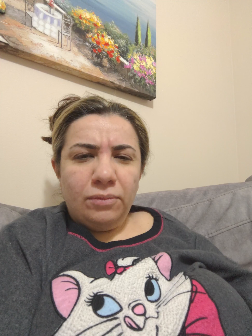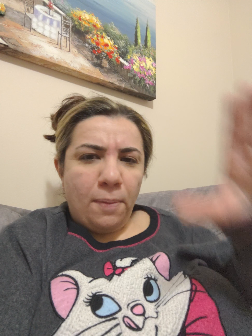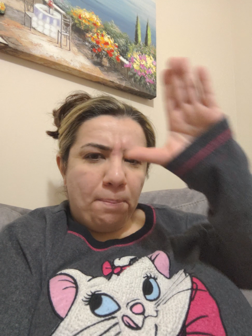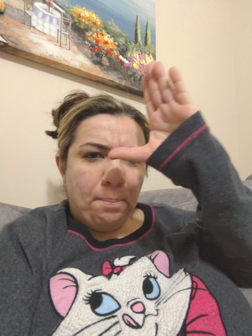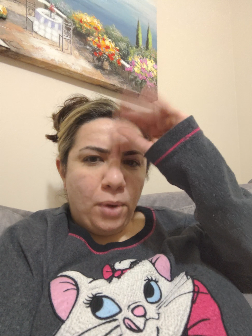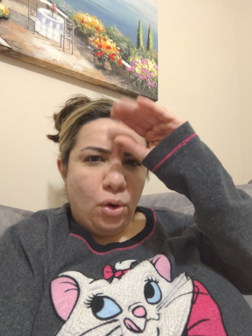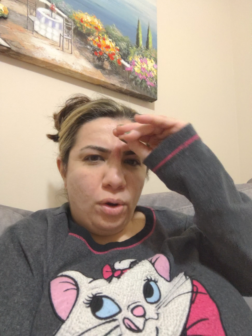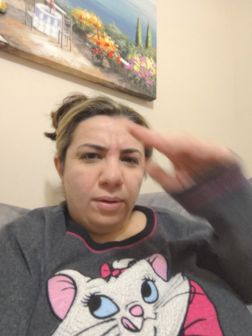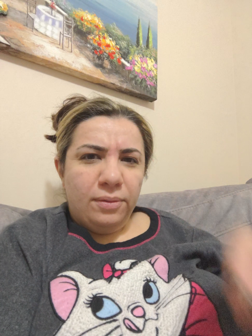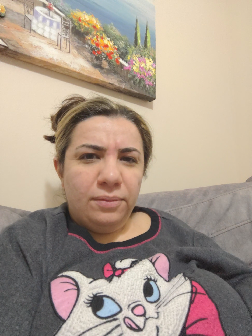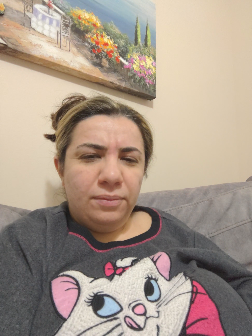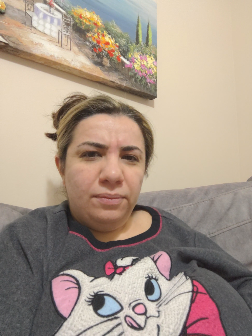boy